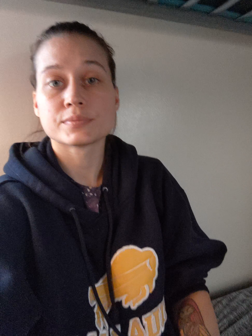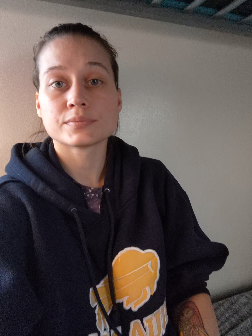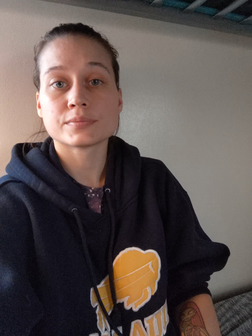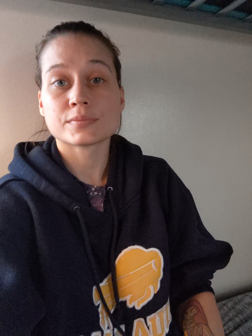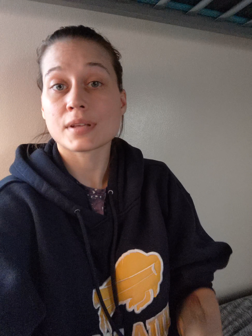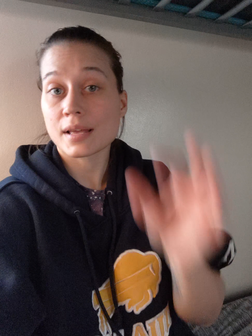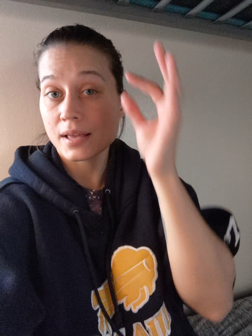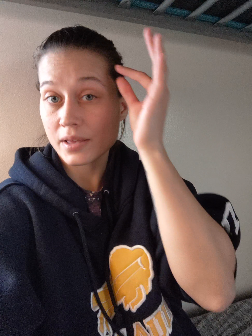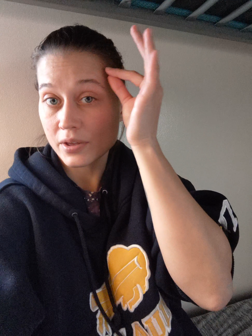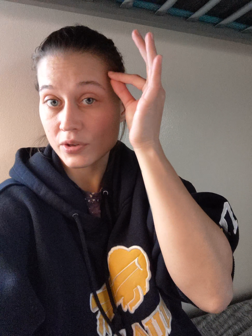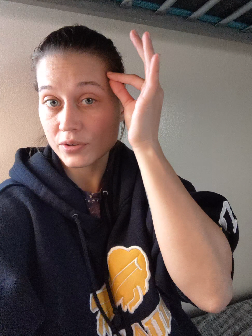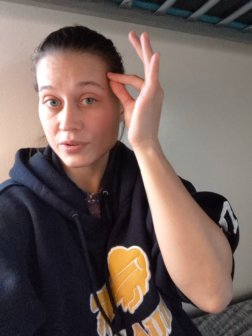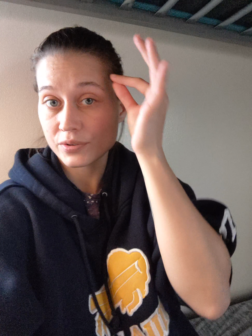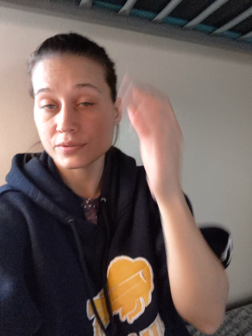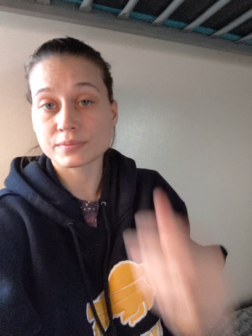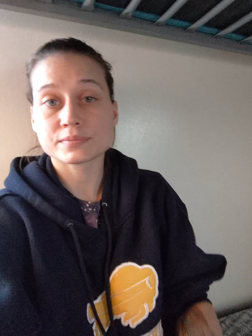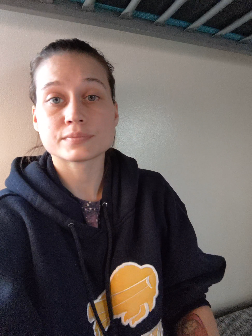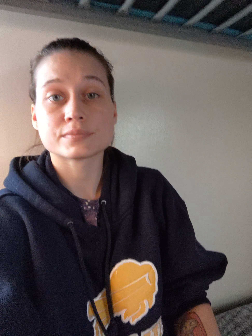hair